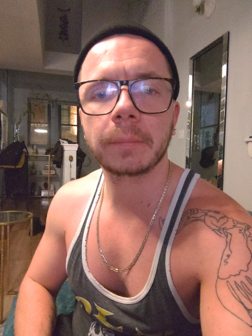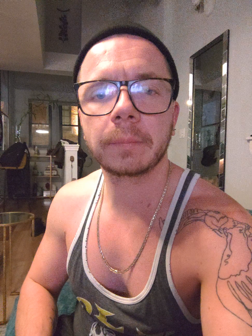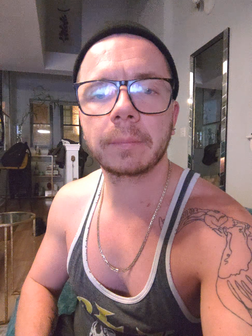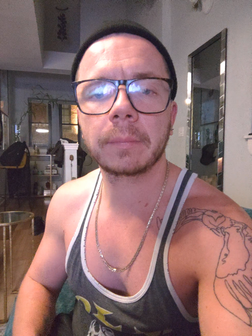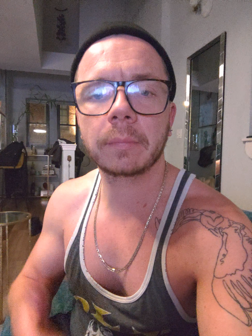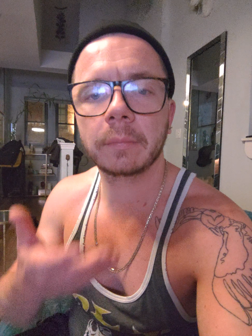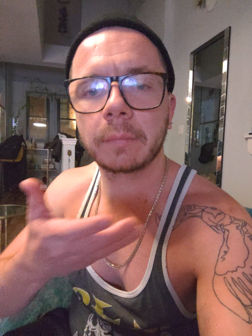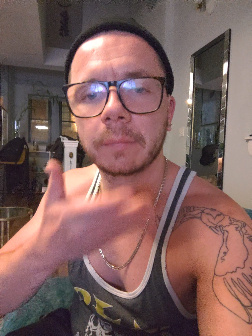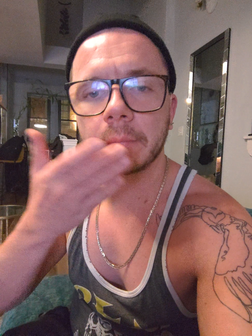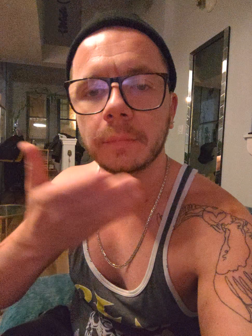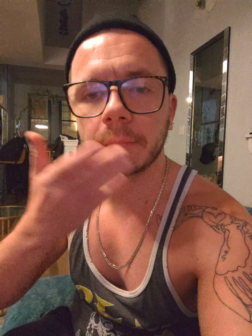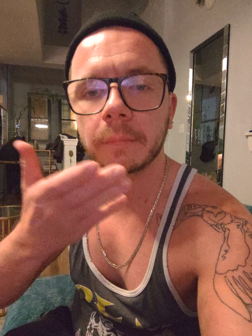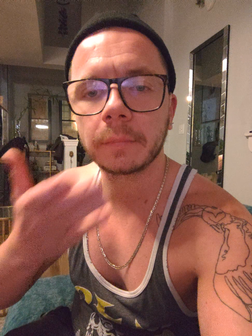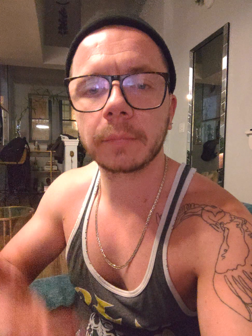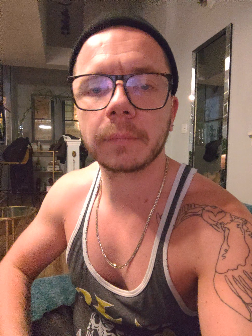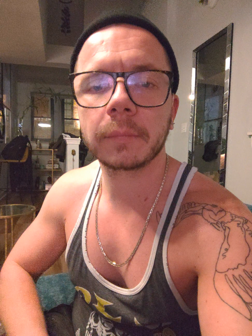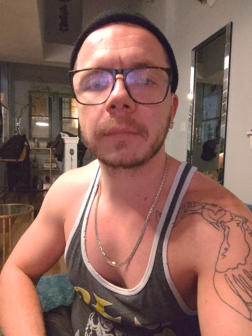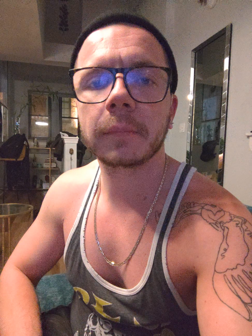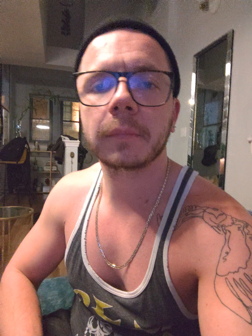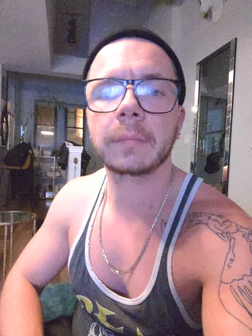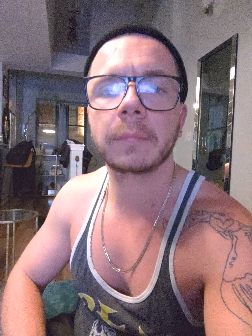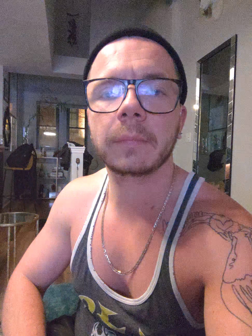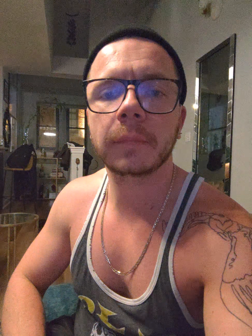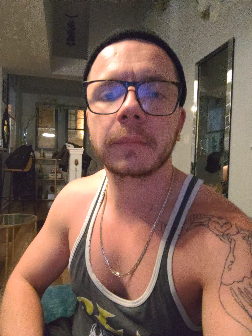cereal